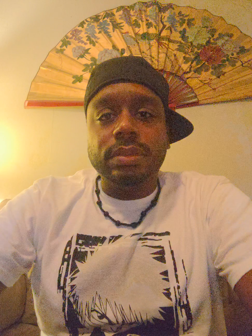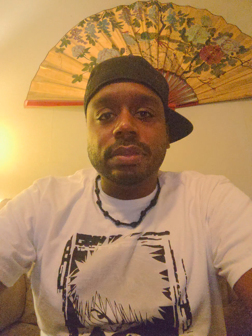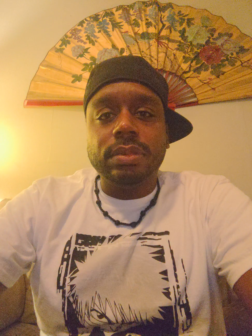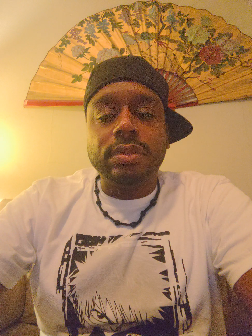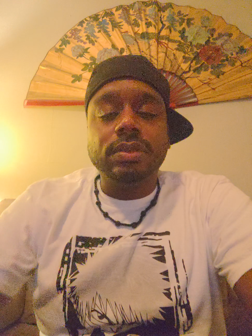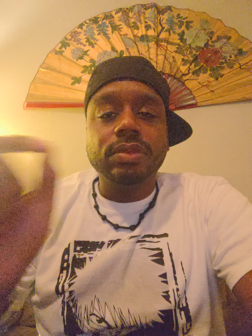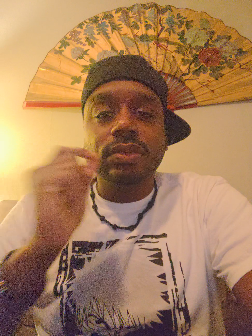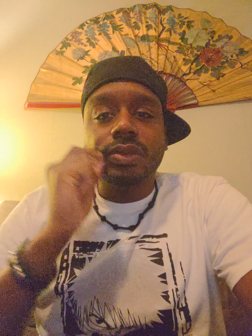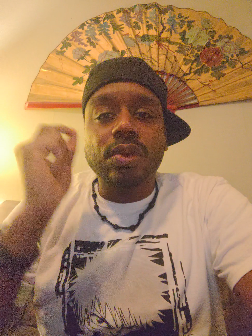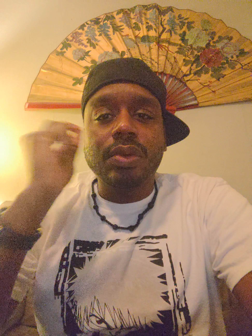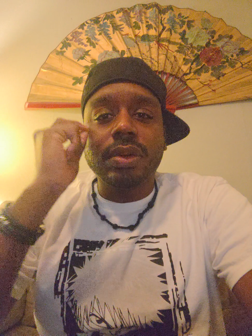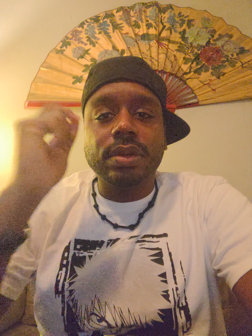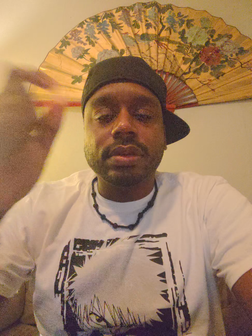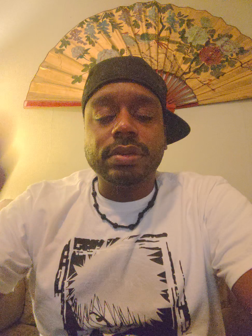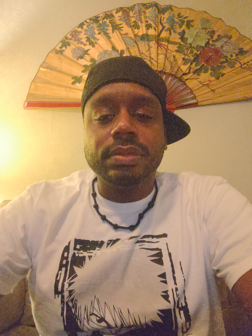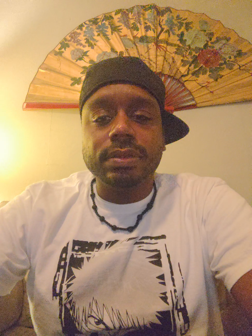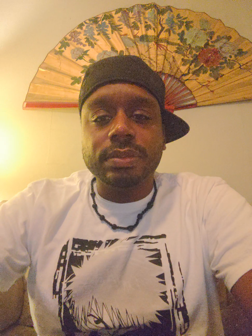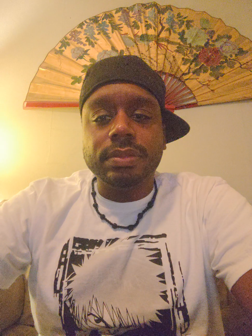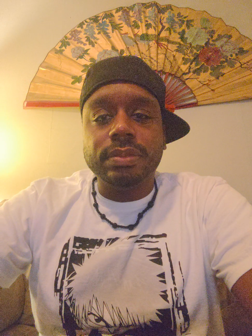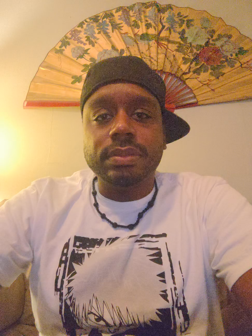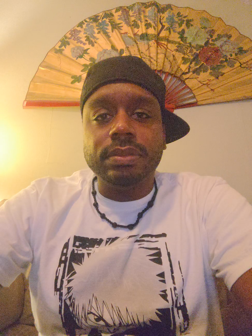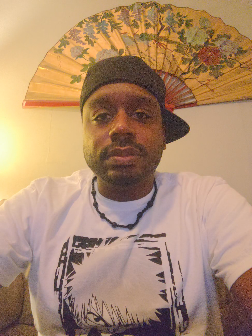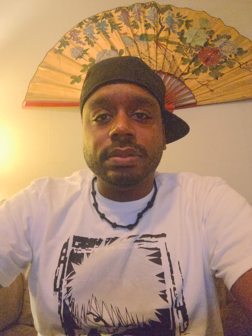store